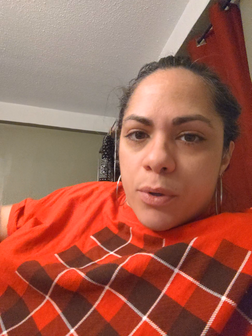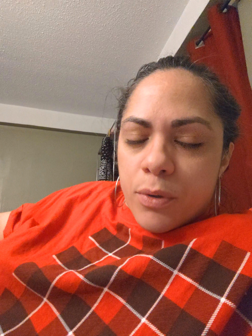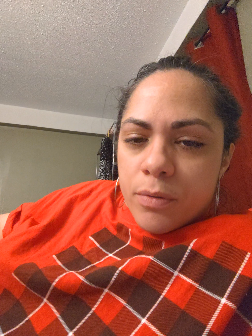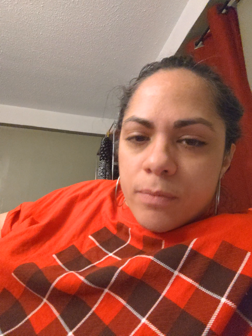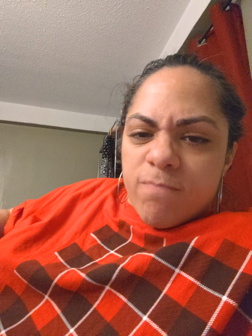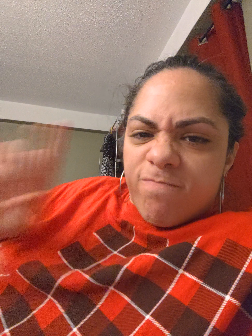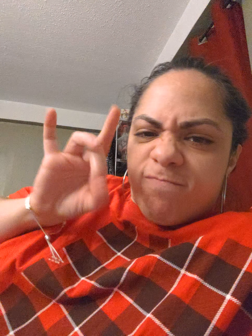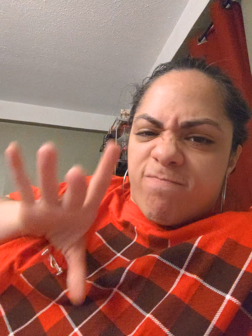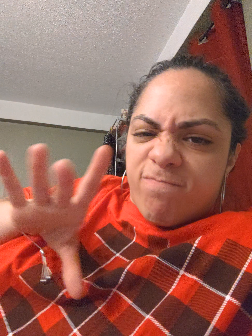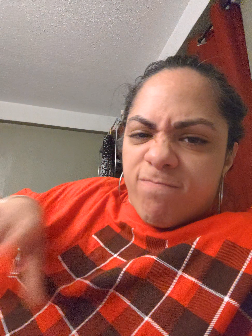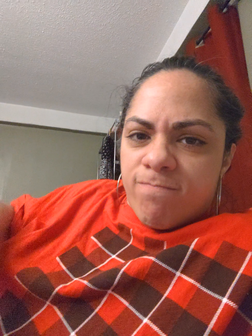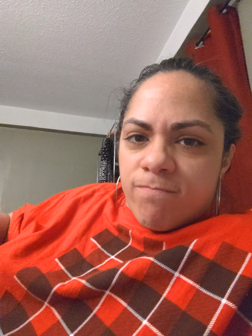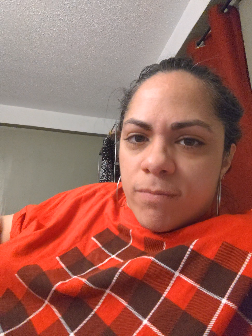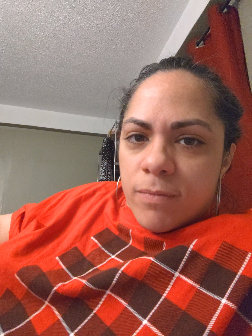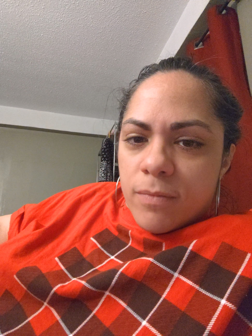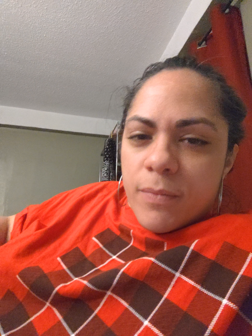hate